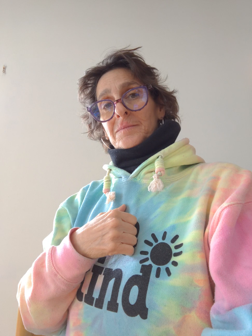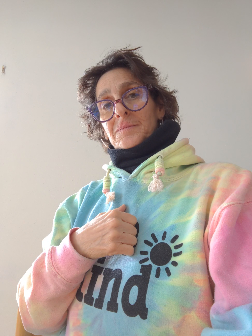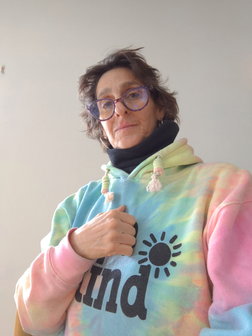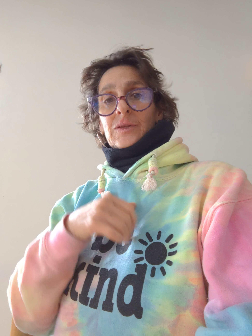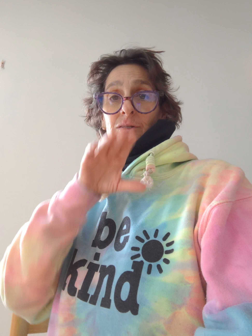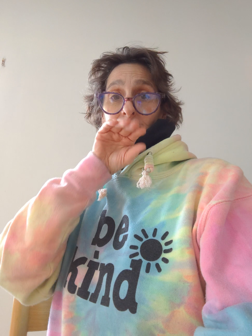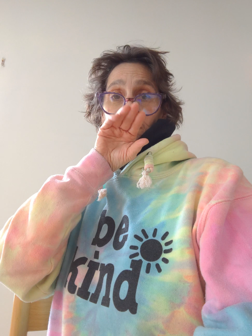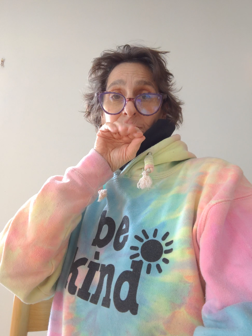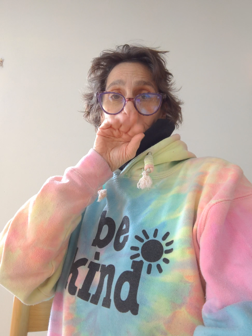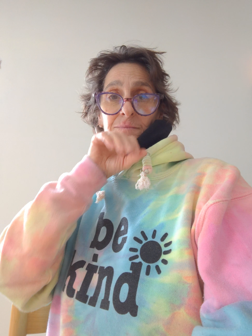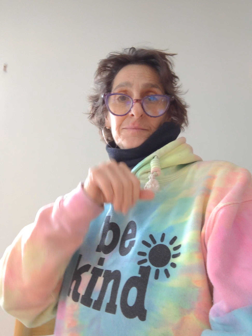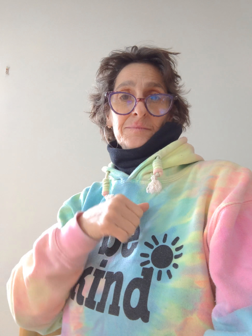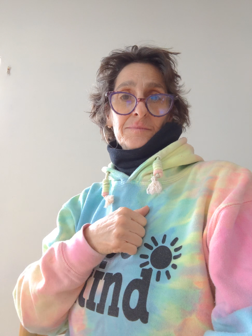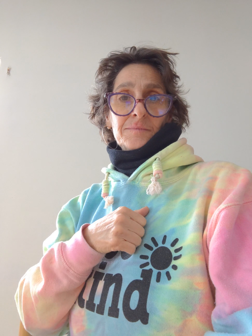goose